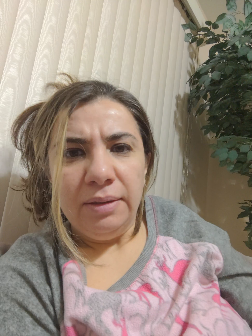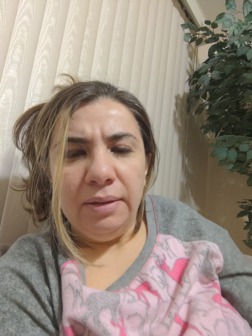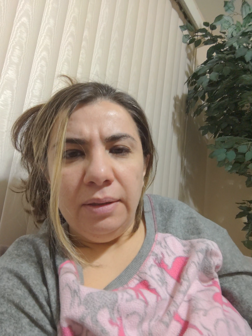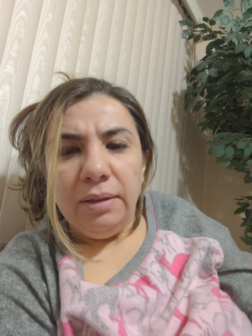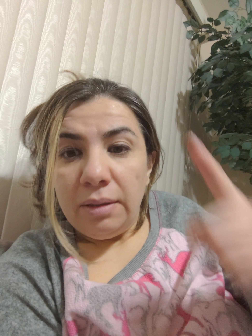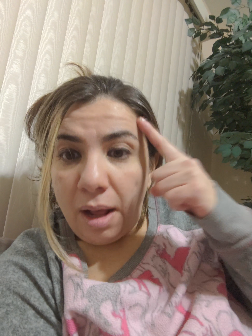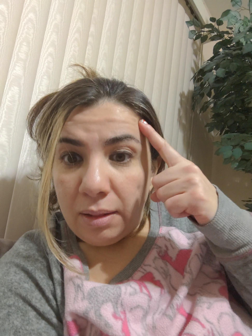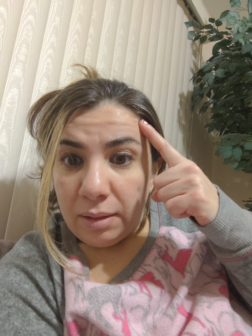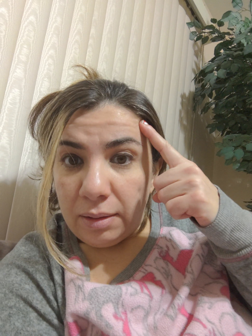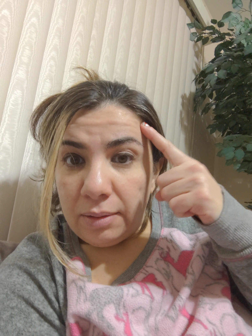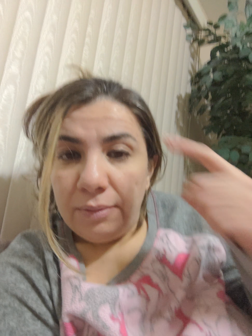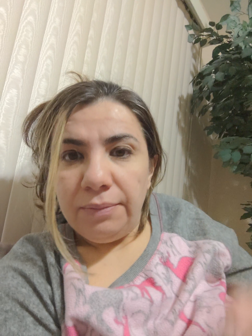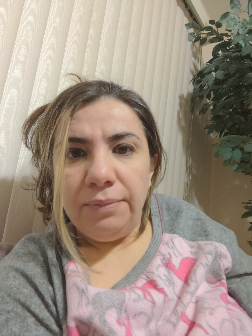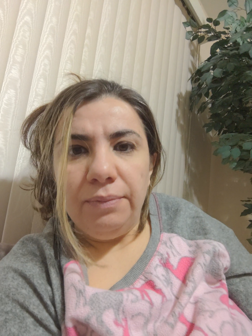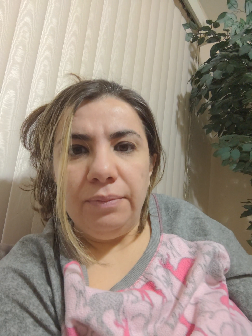think